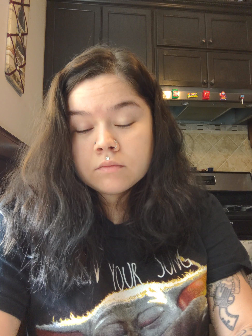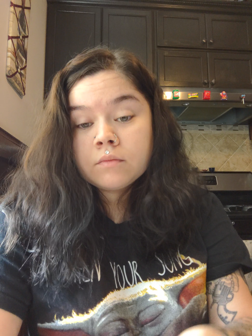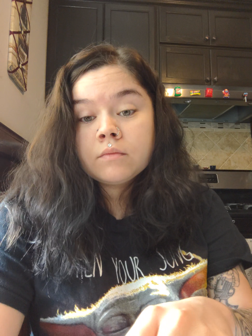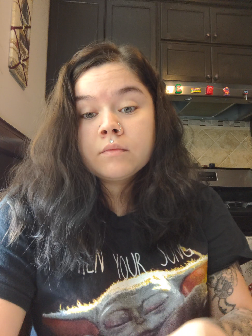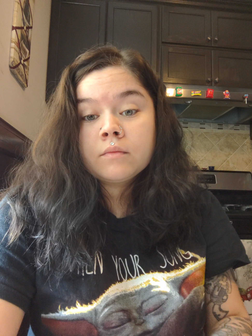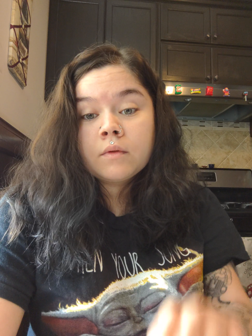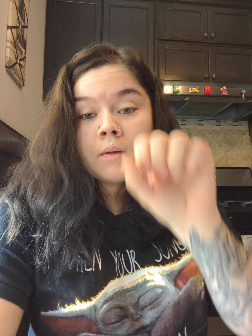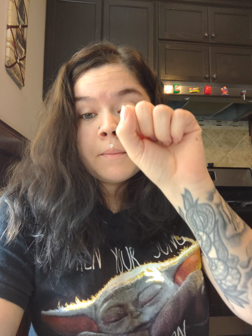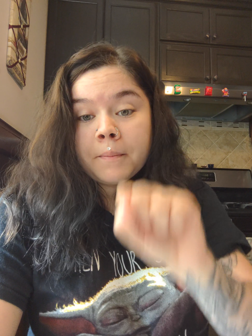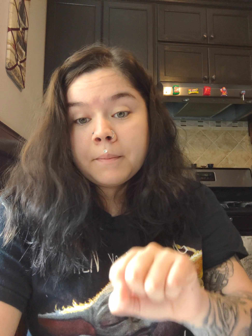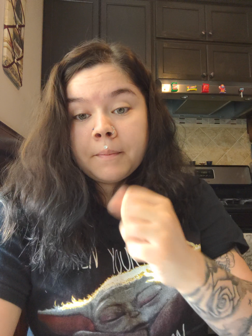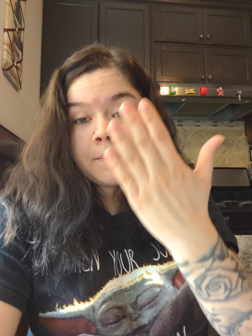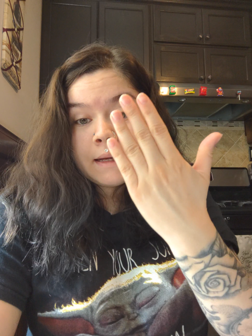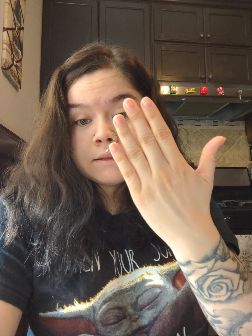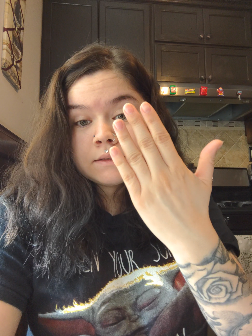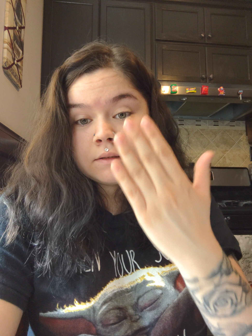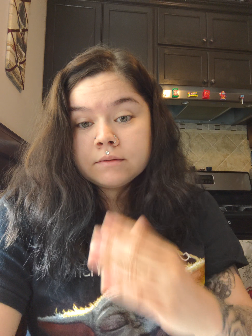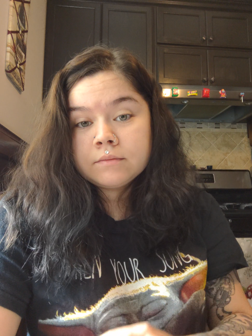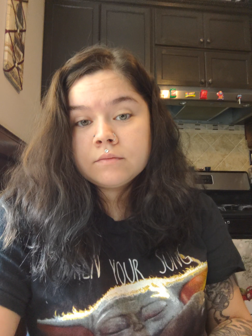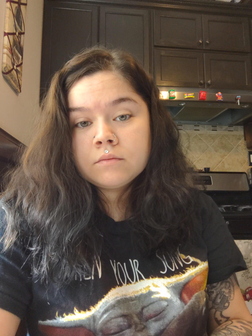mitten